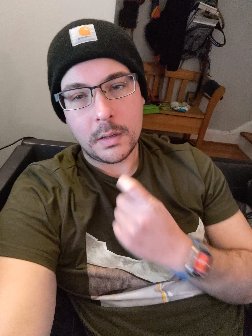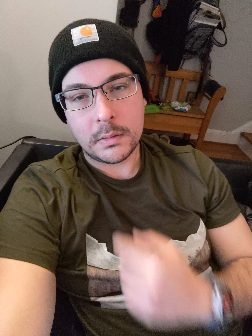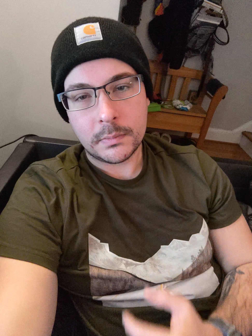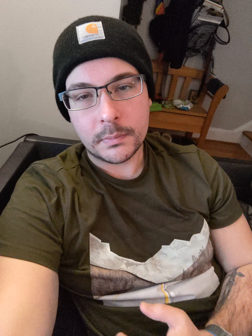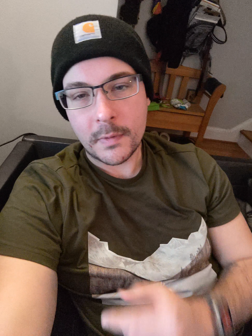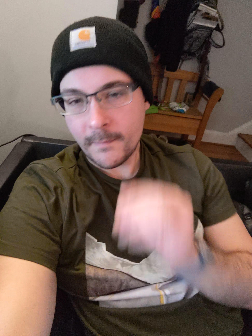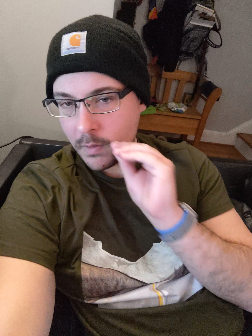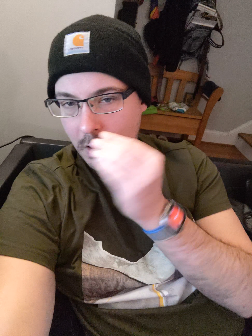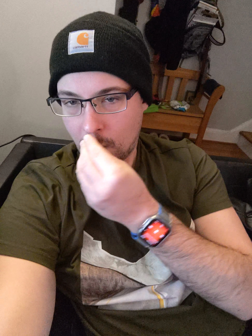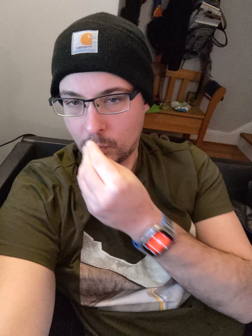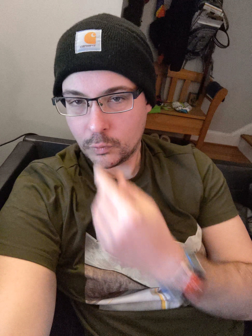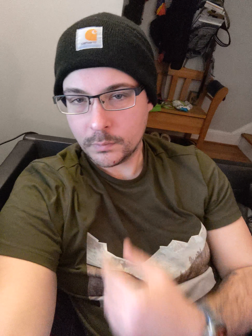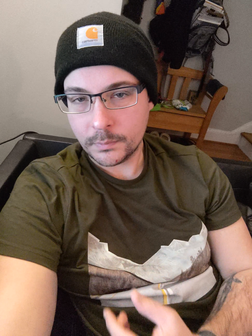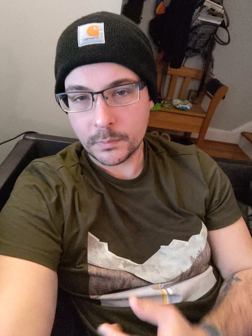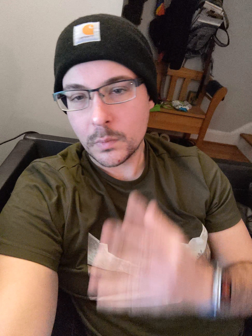flower